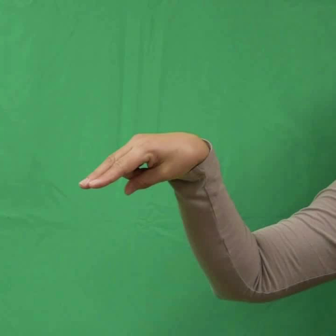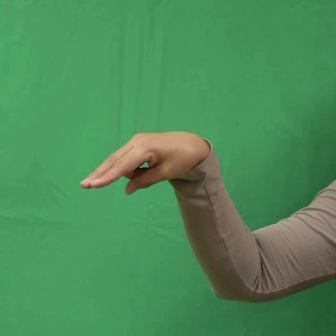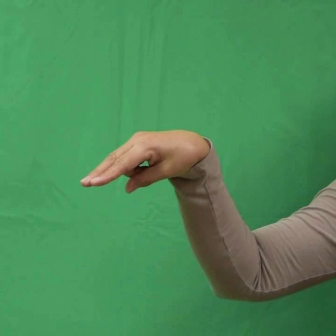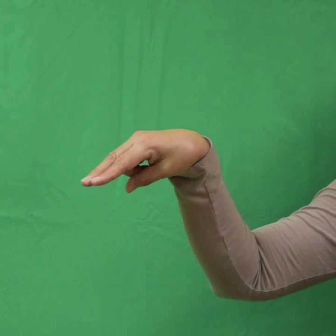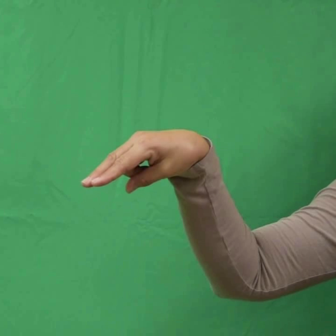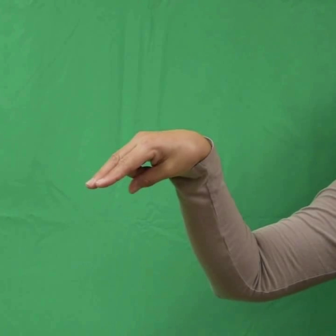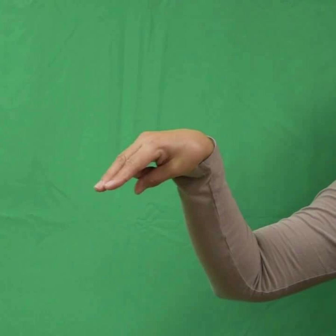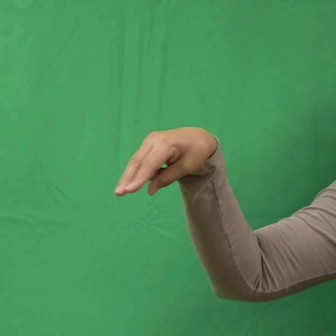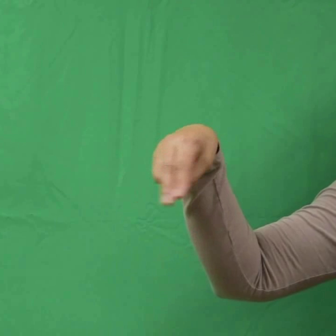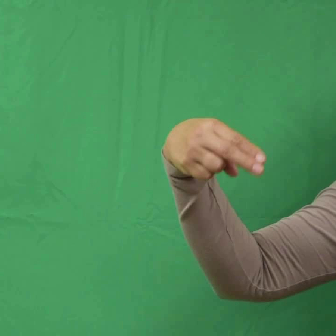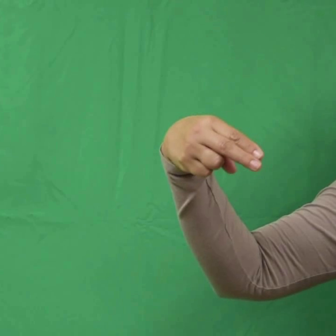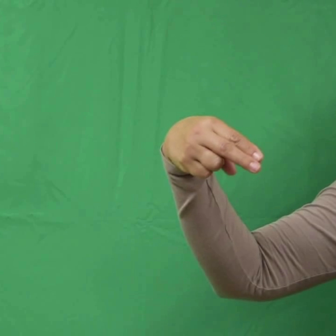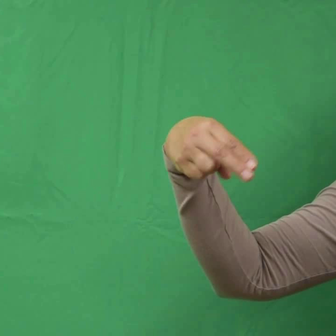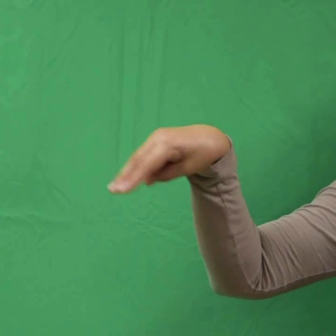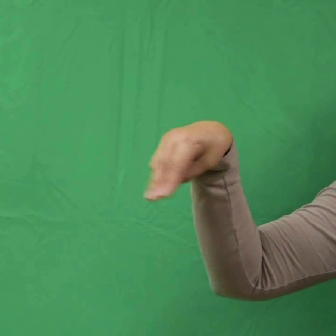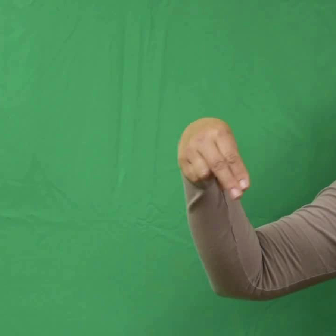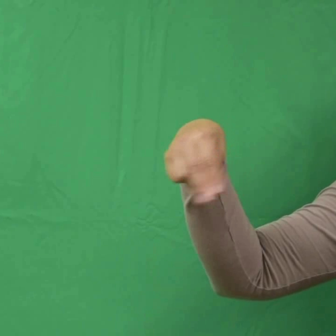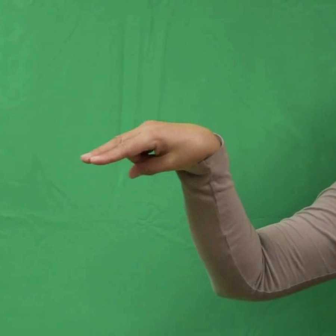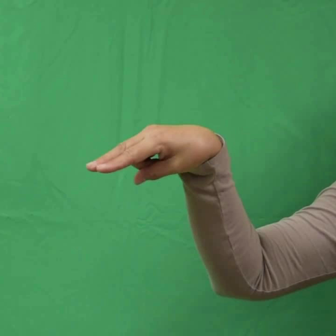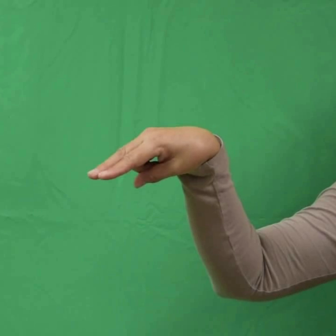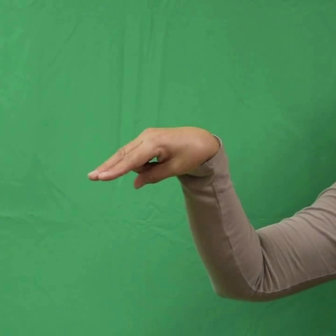Ñ